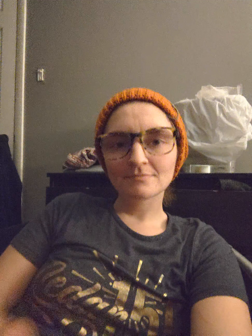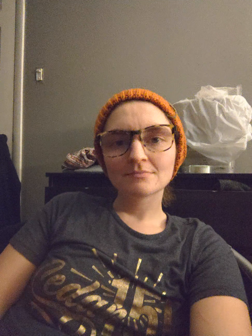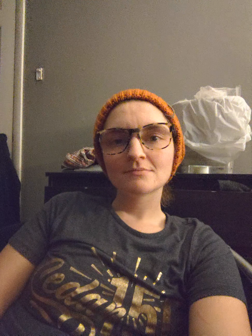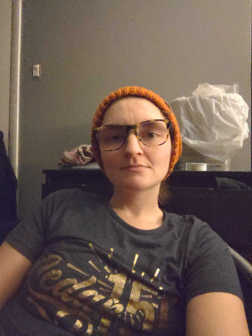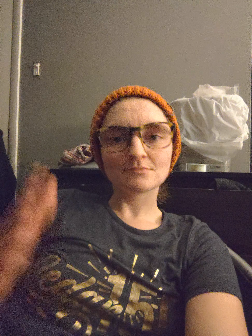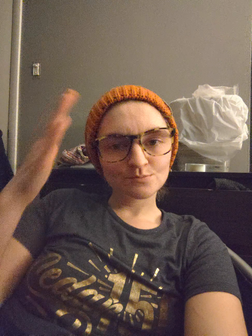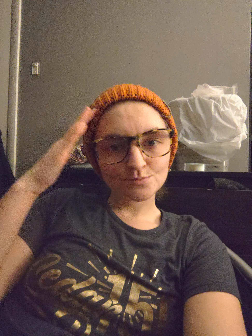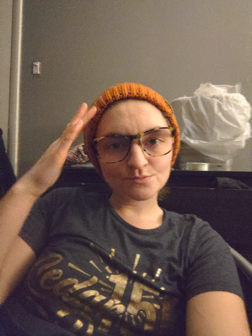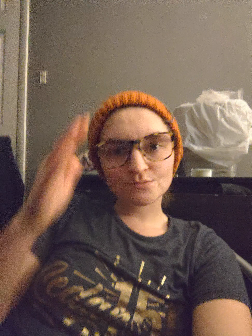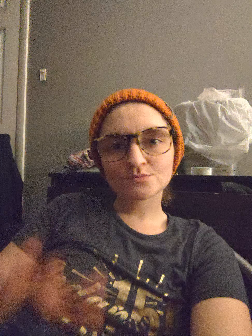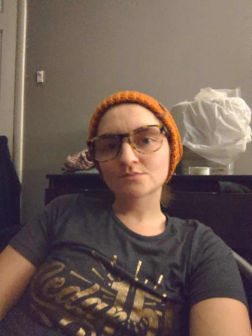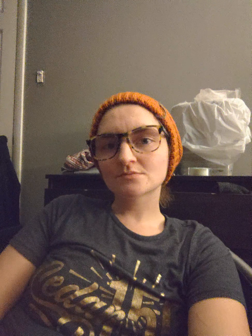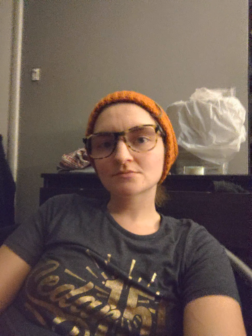hat